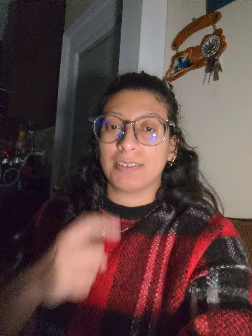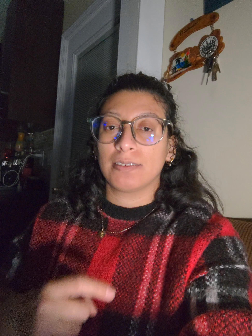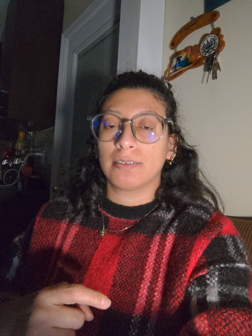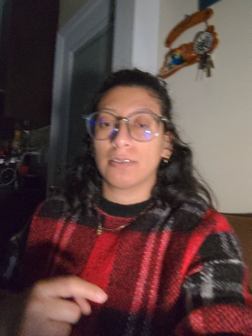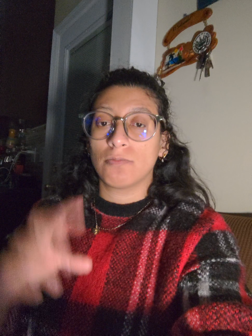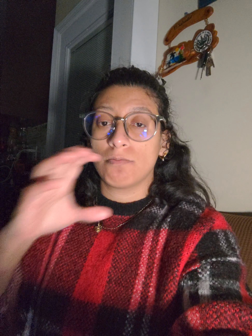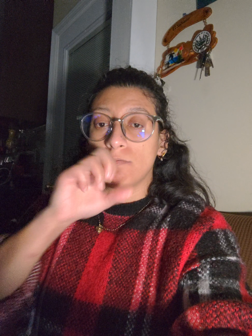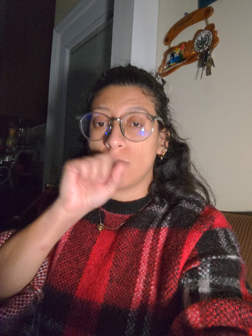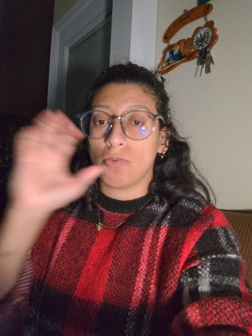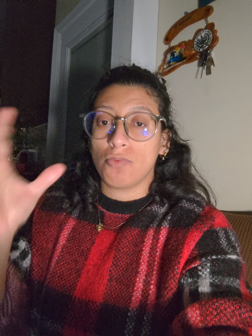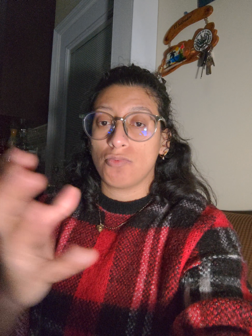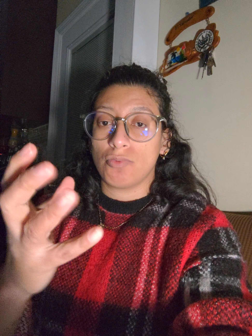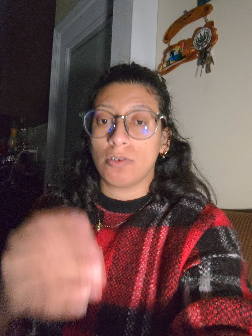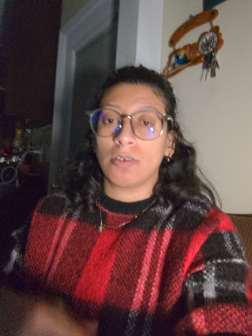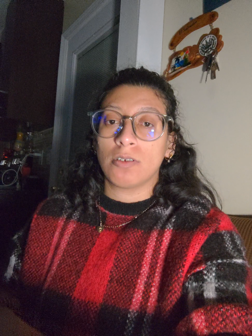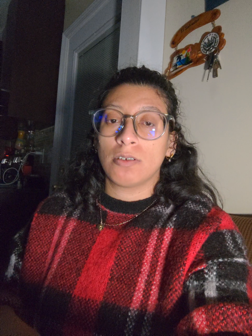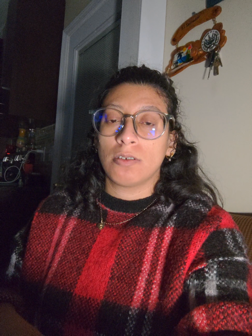balloon